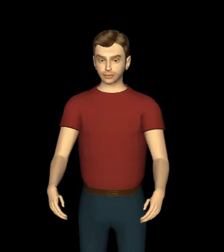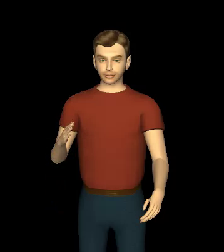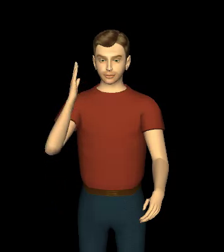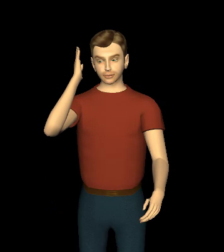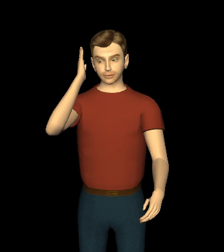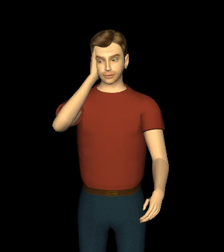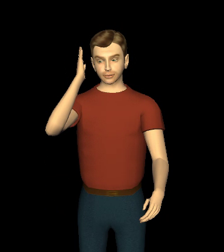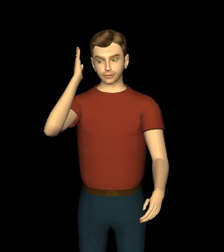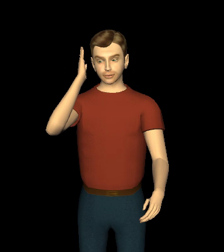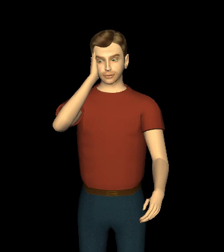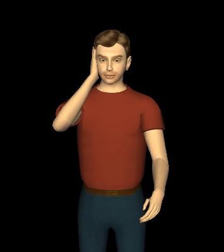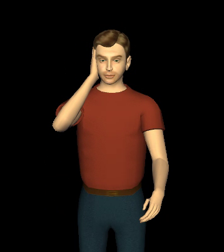أعلم